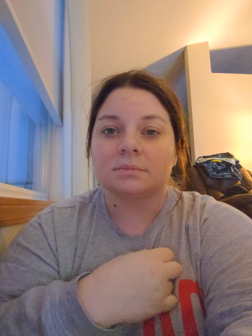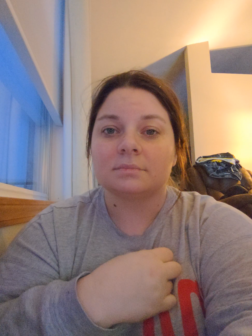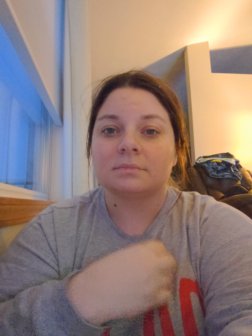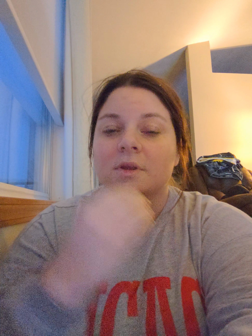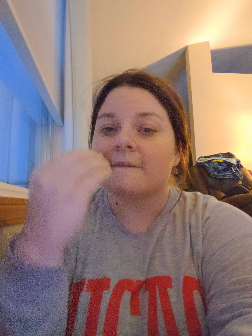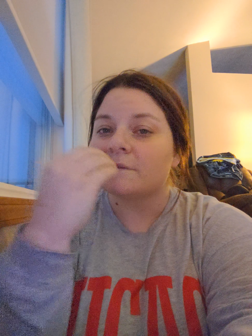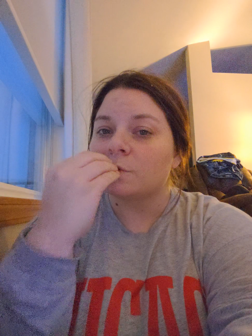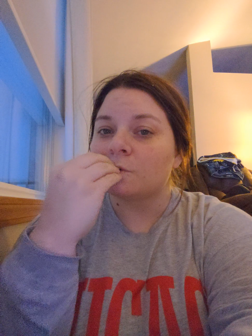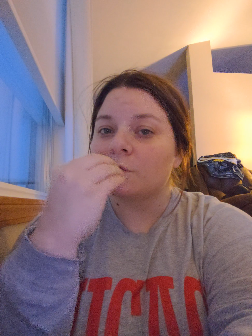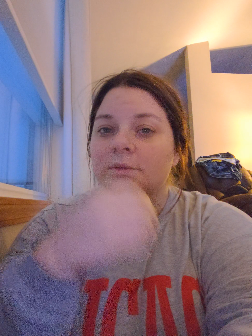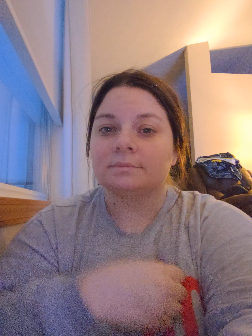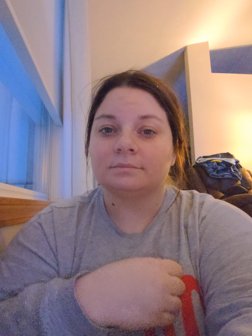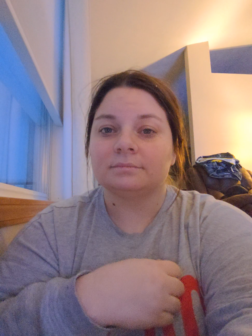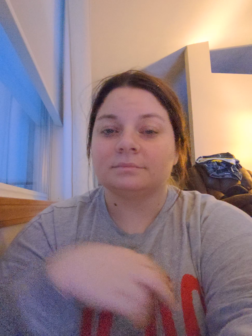food